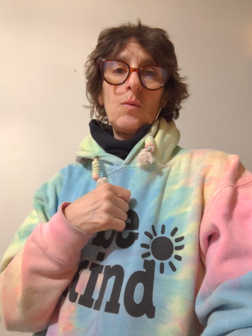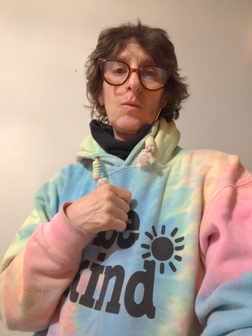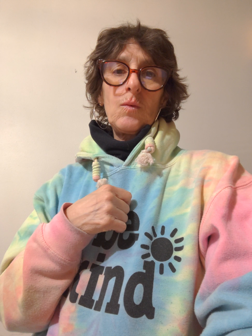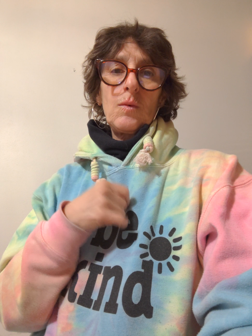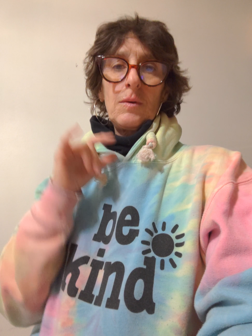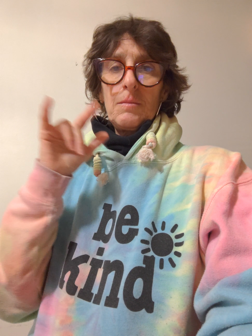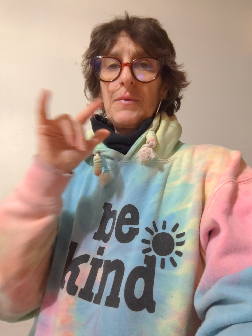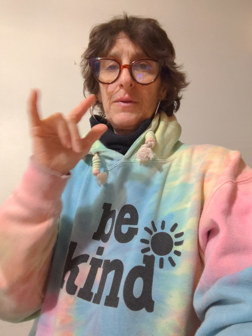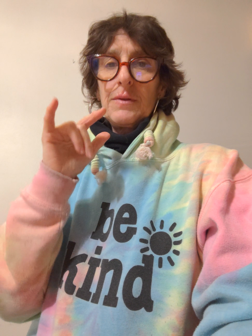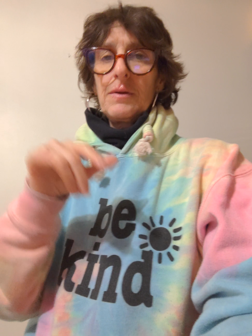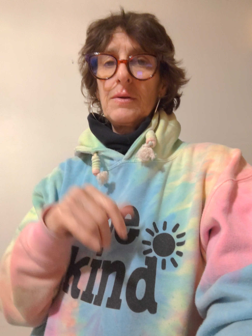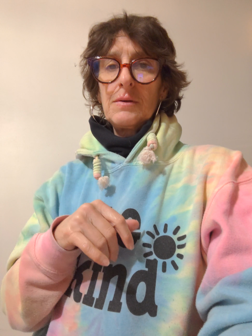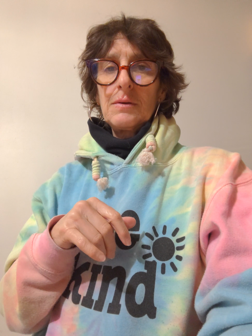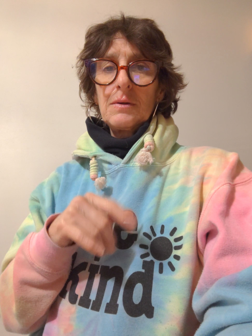airplane